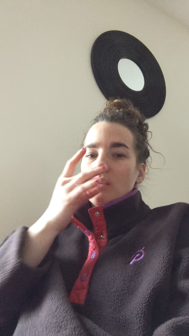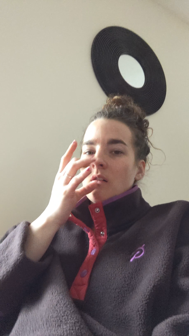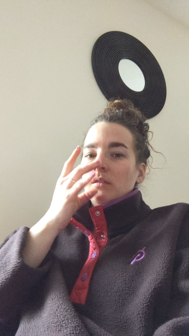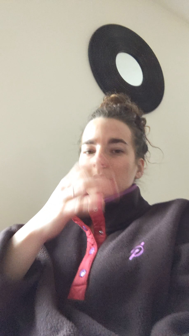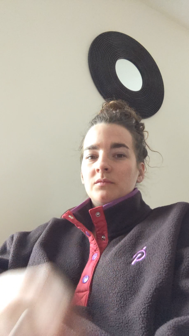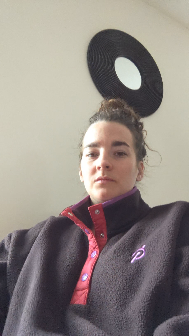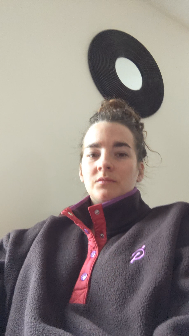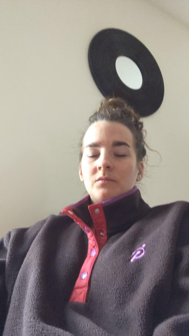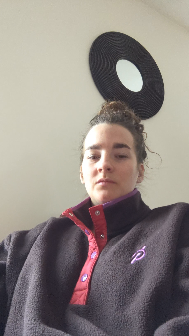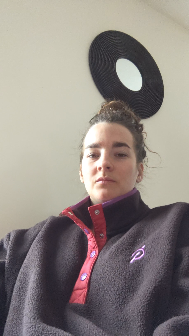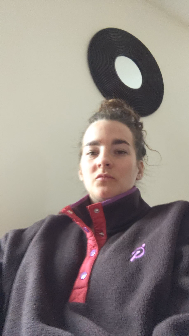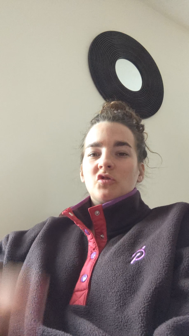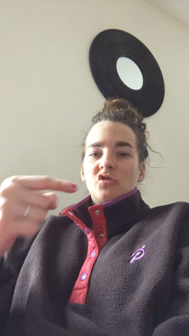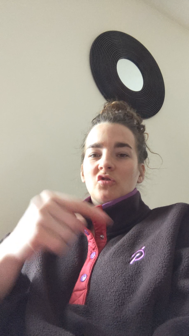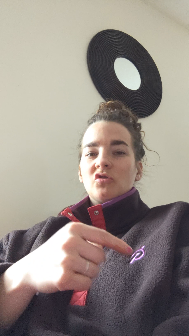hurt